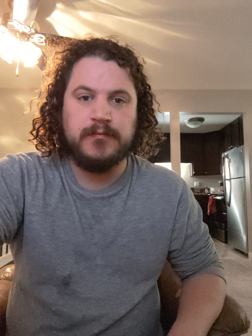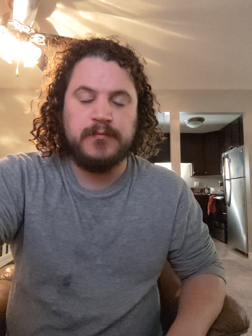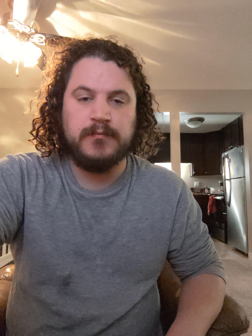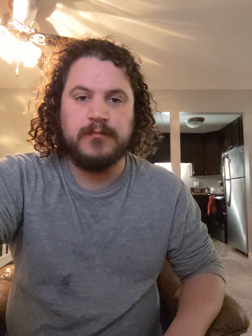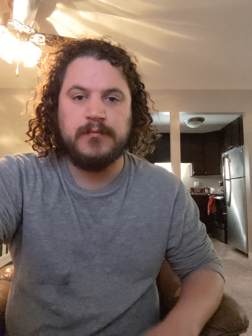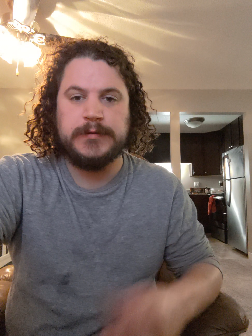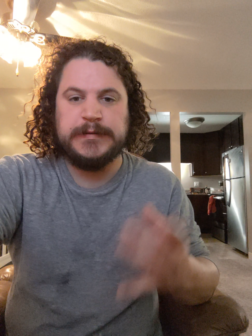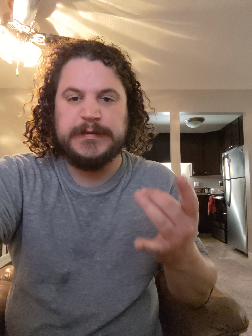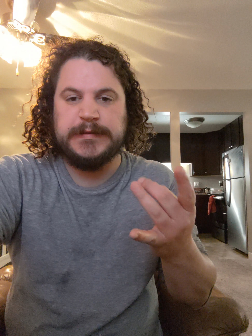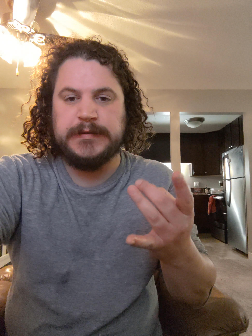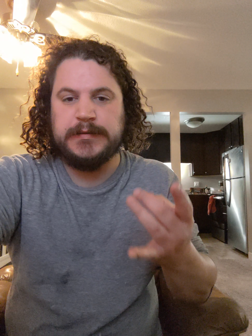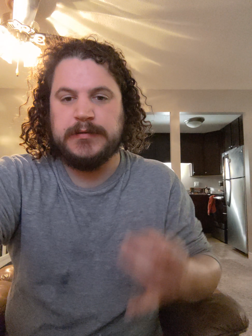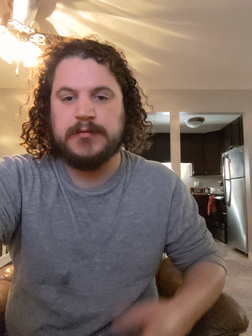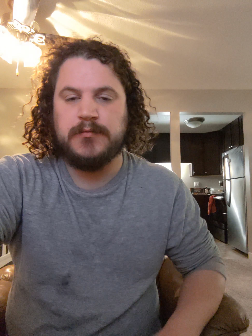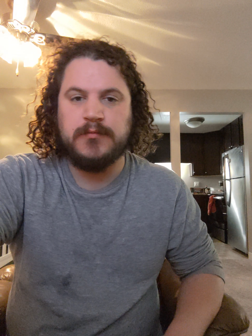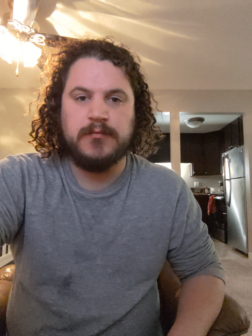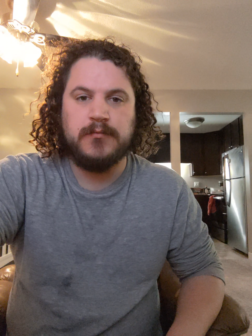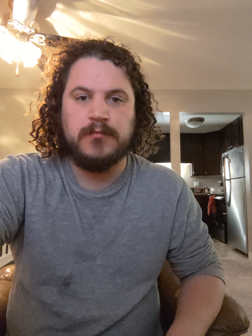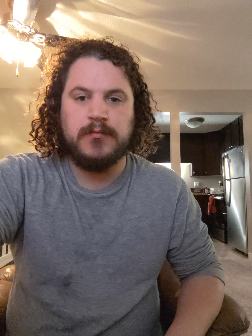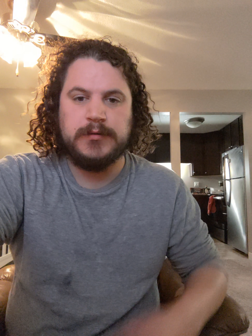sticky